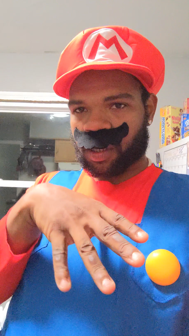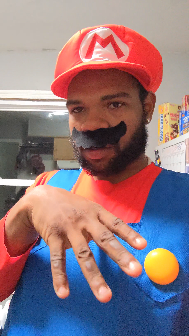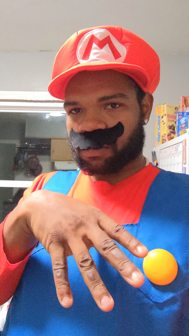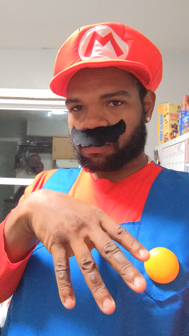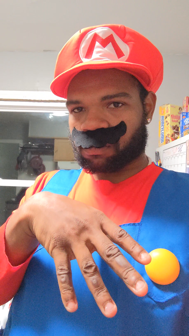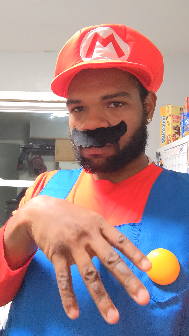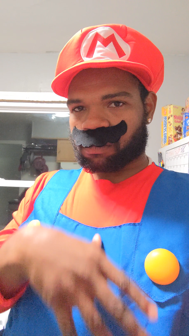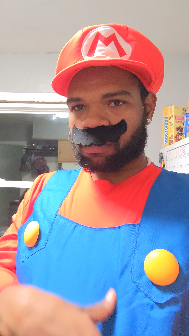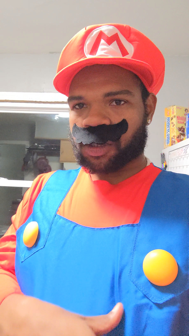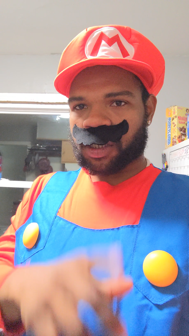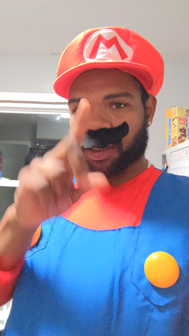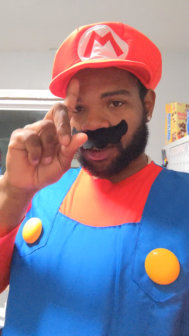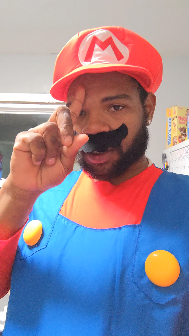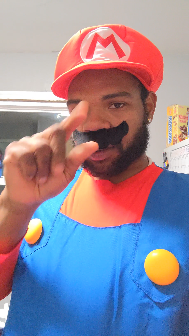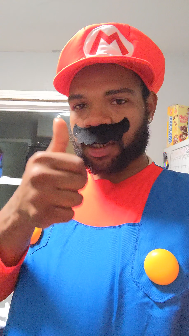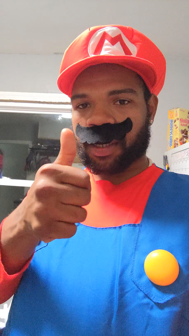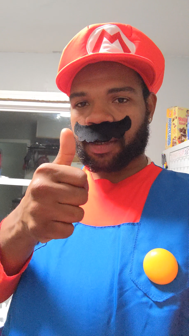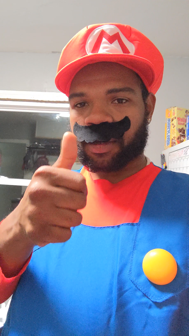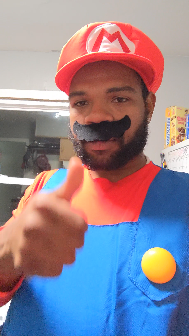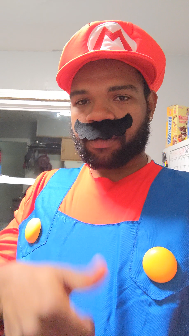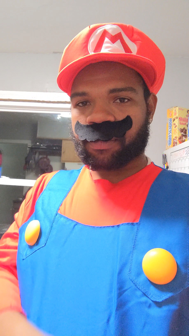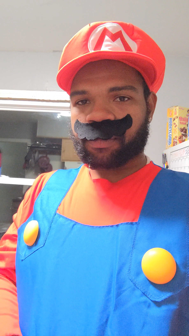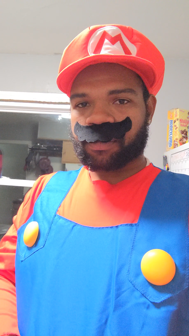dime